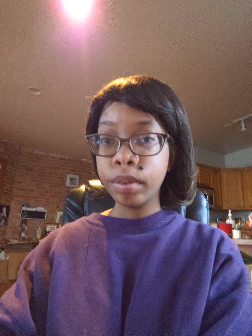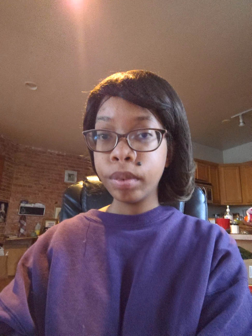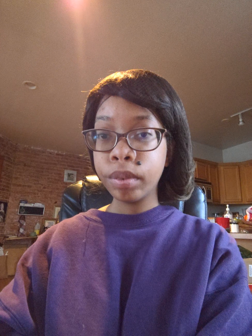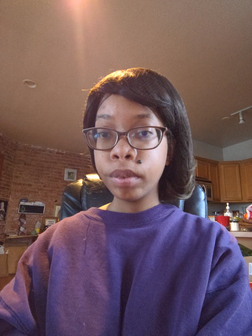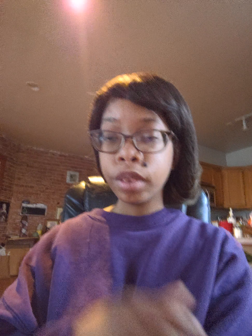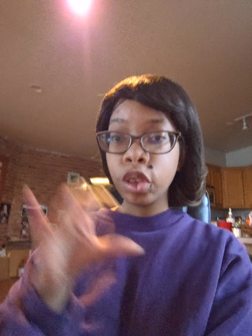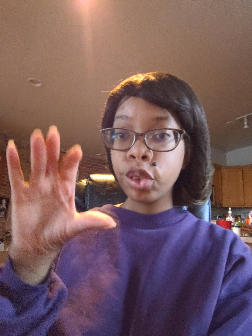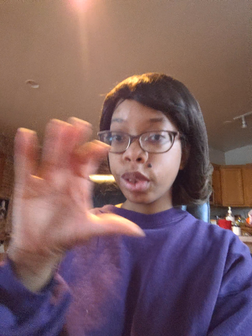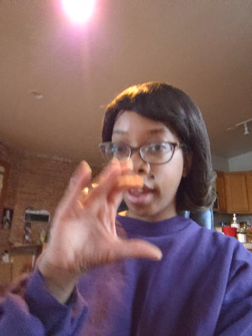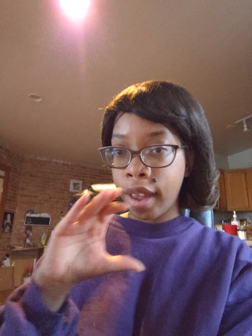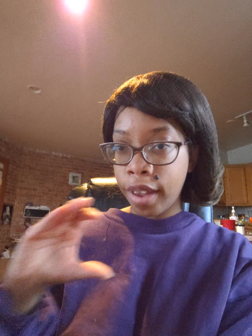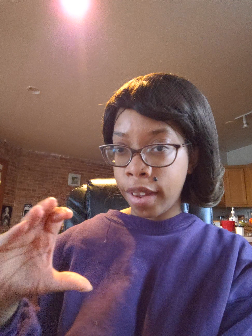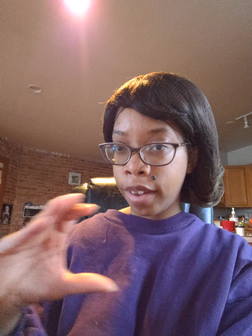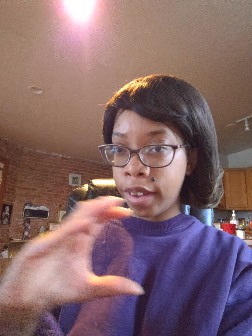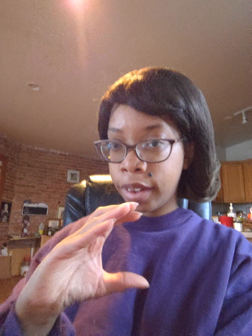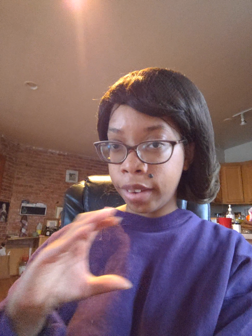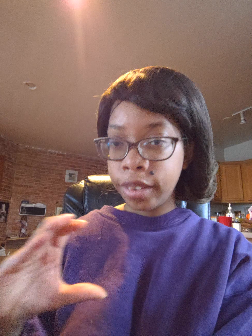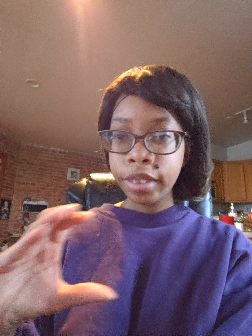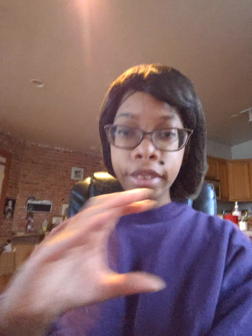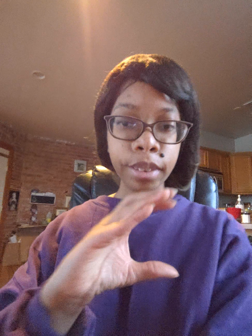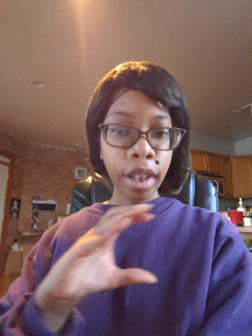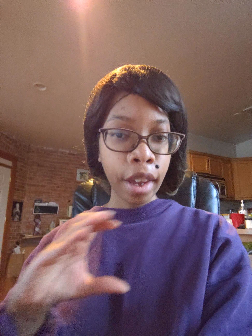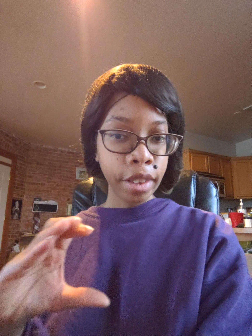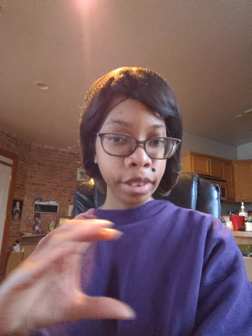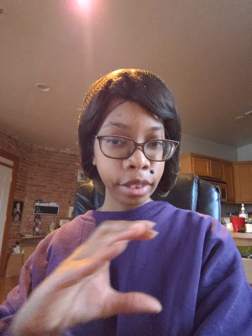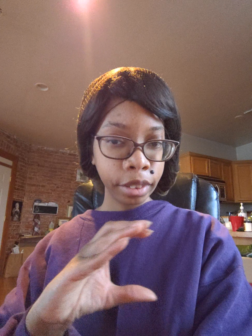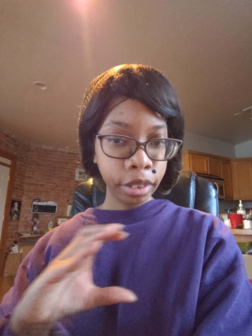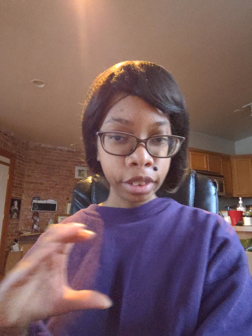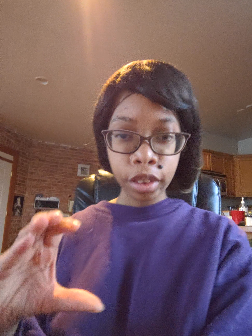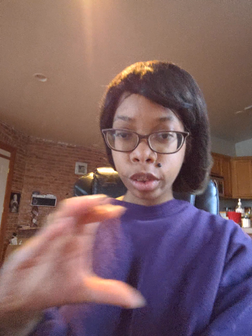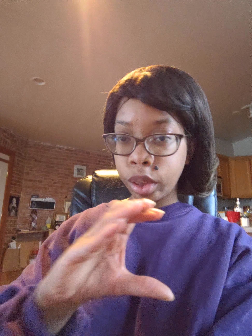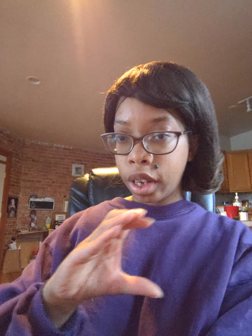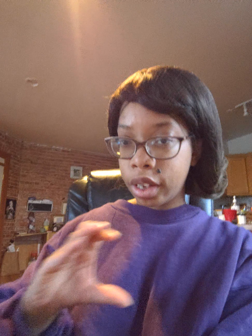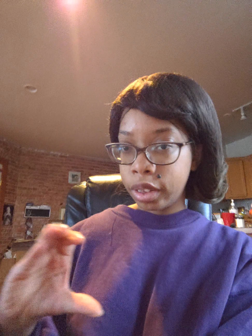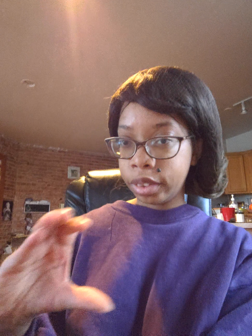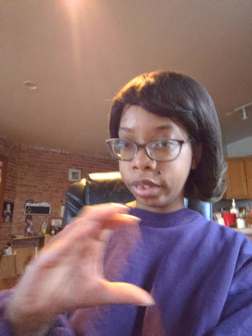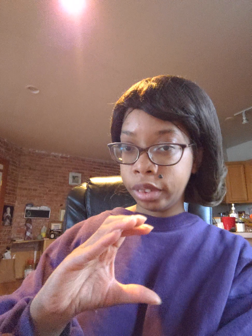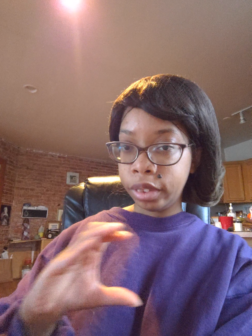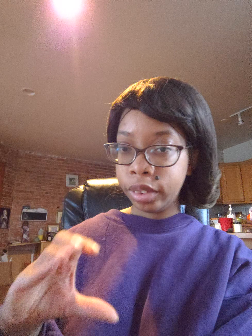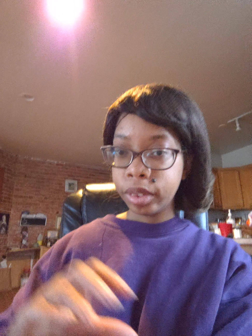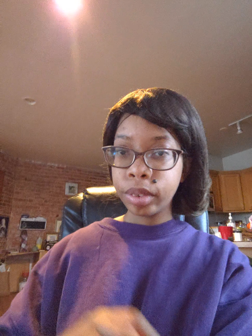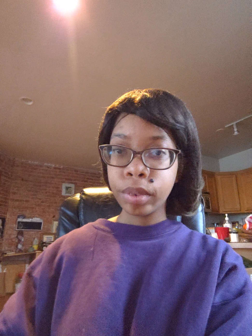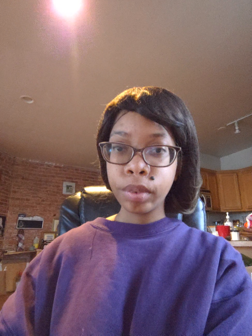chocolate